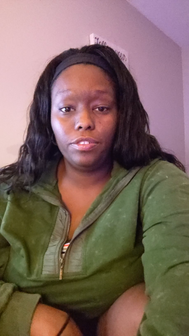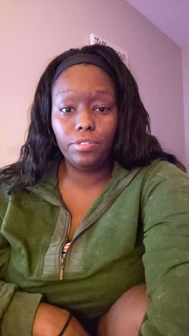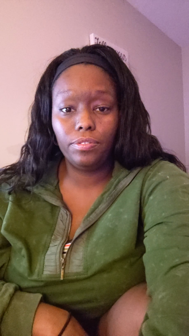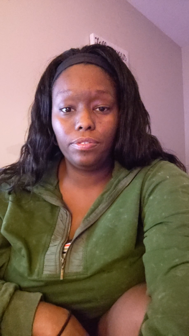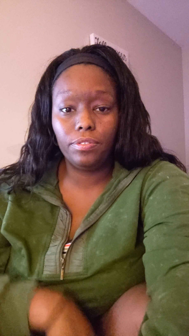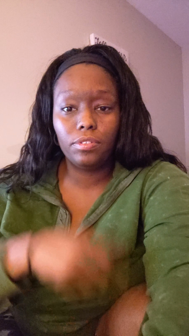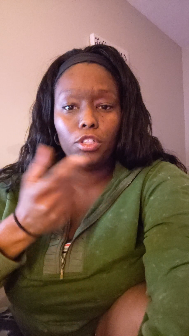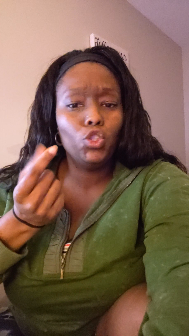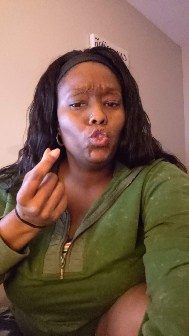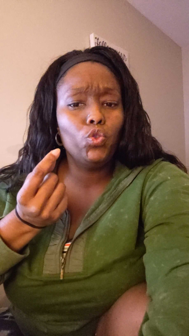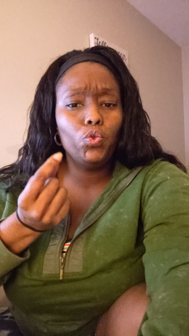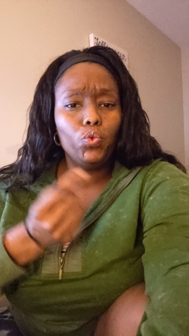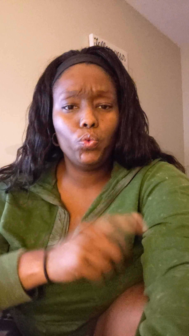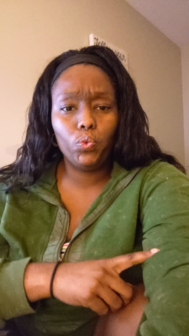do